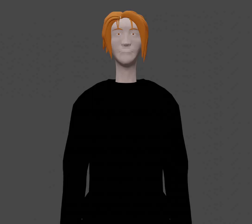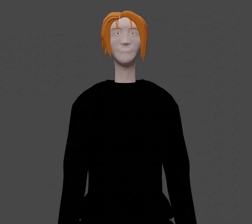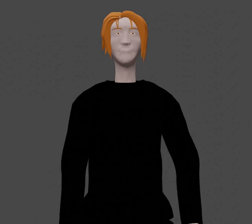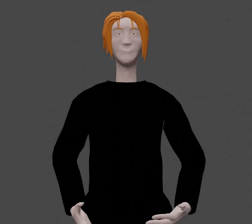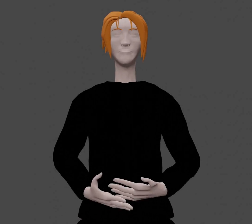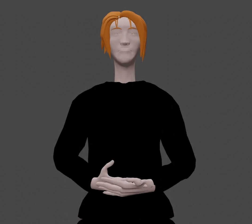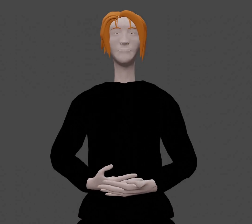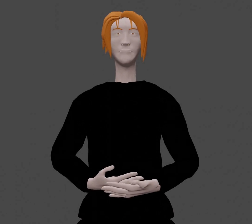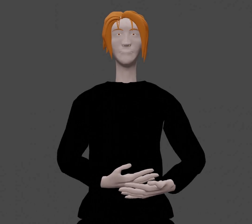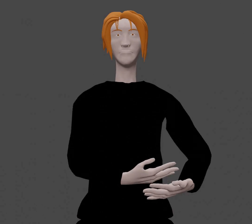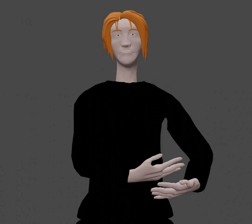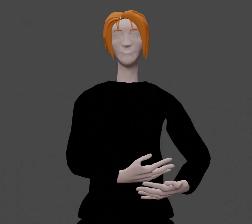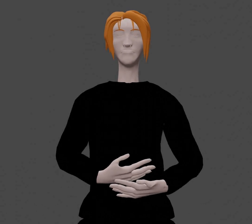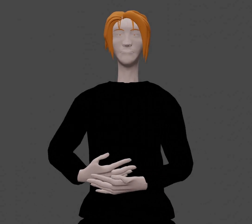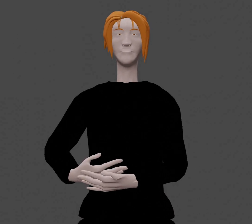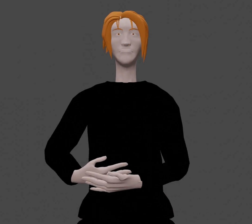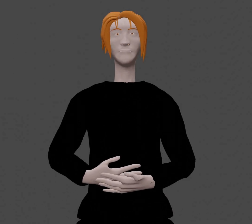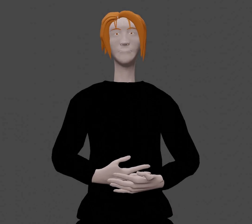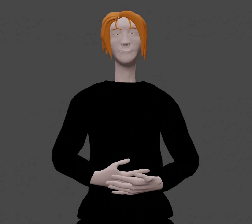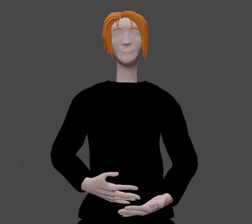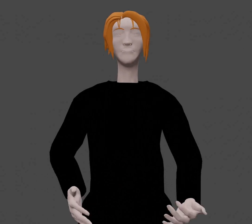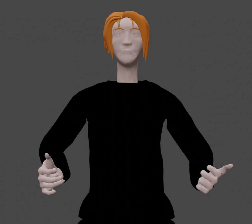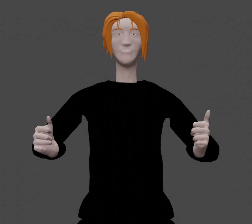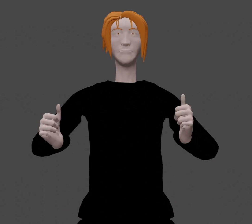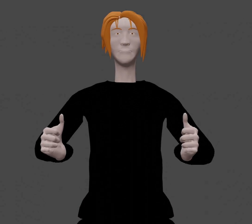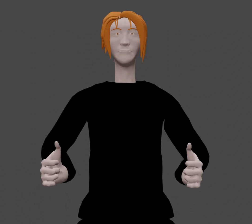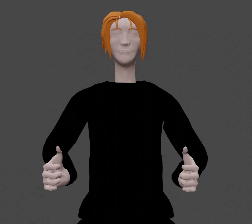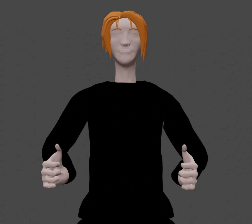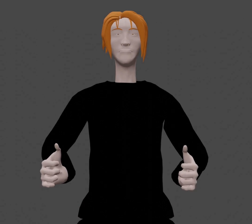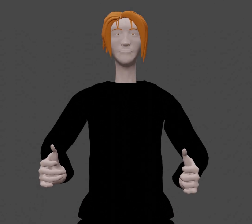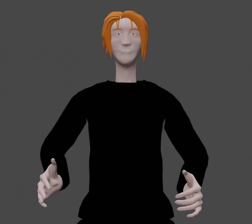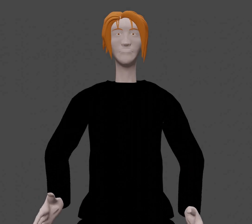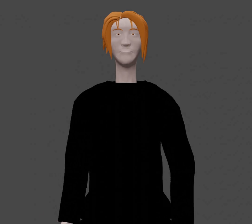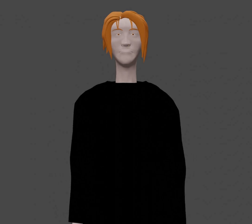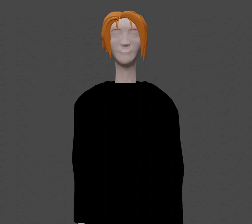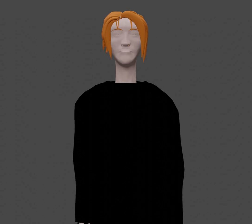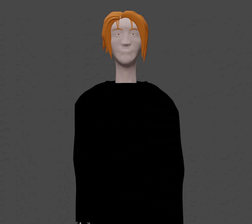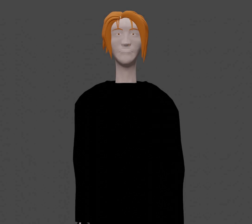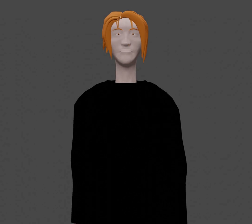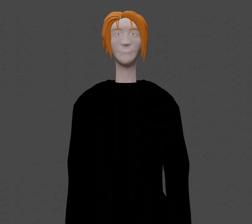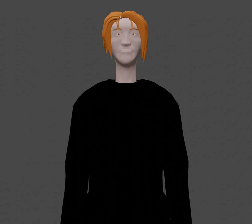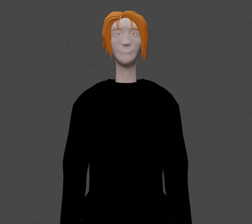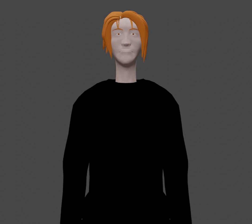Babysit